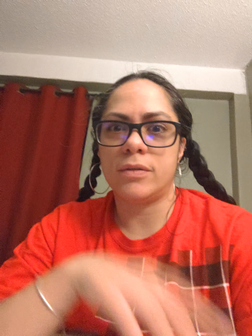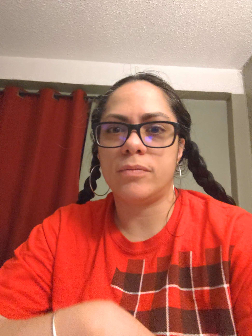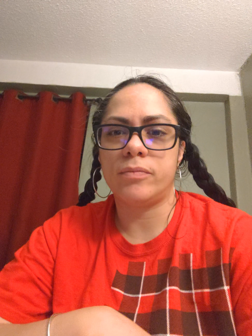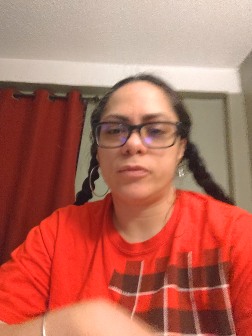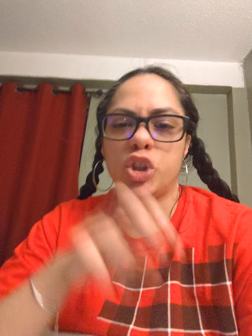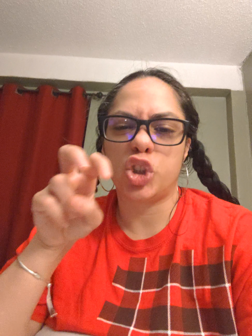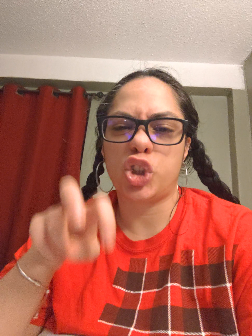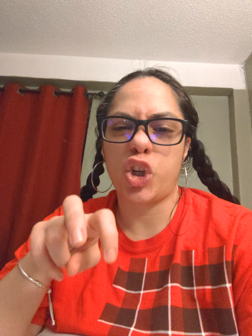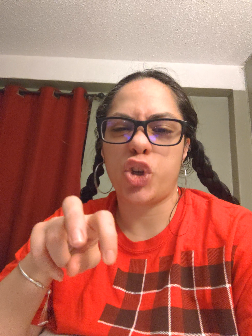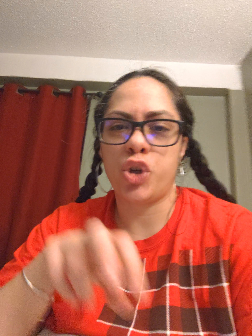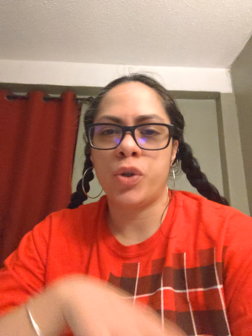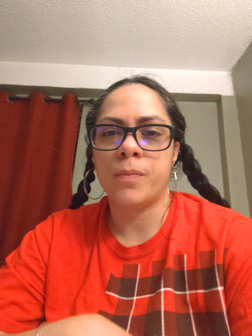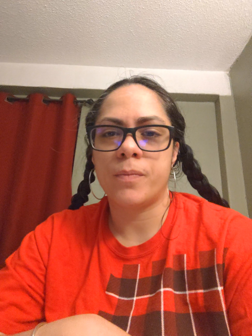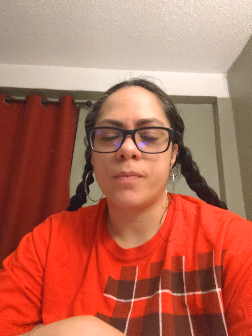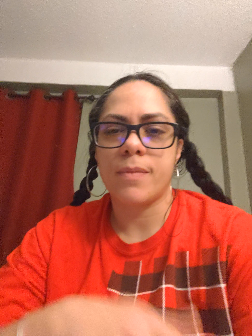chair